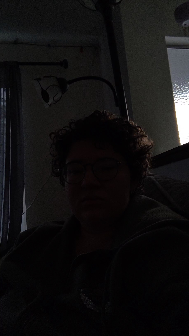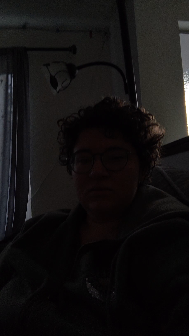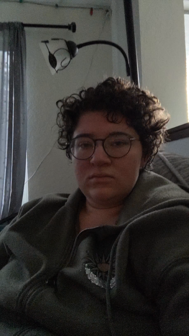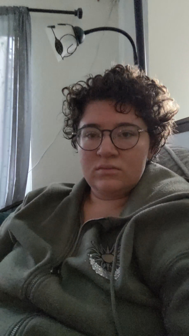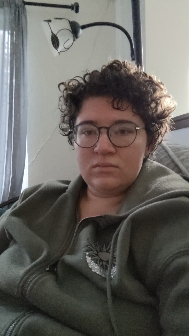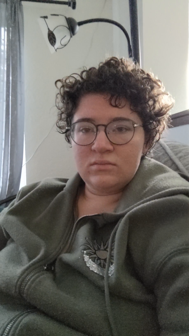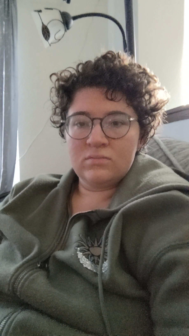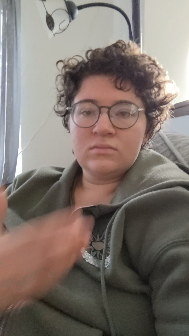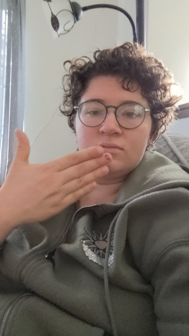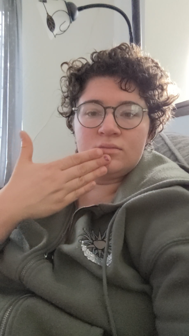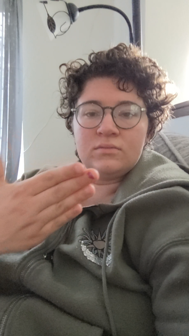good